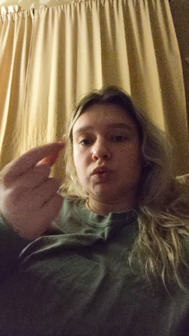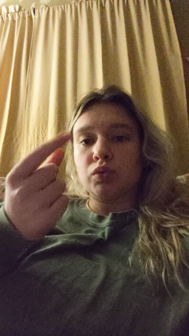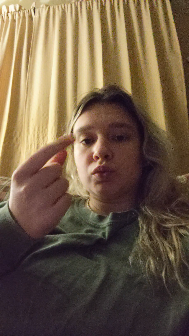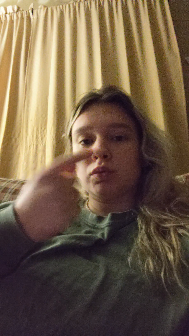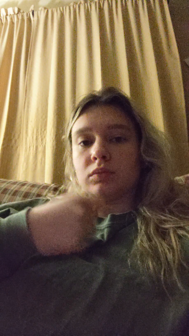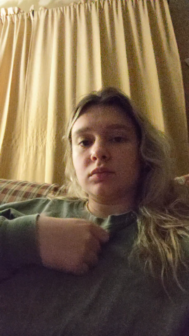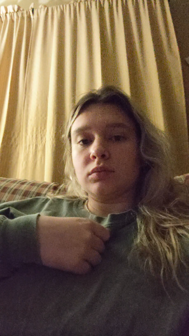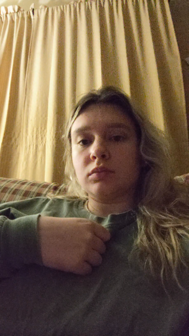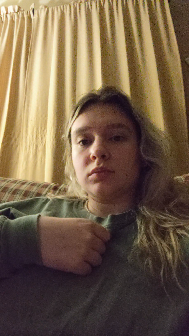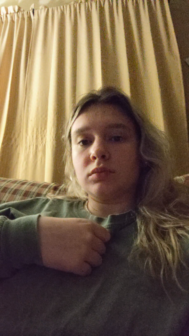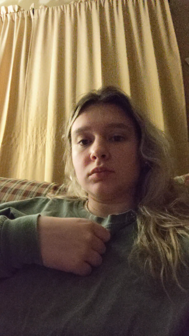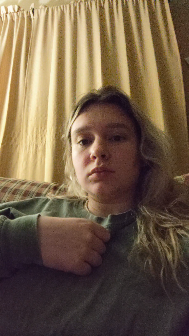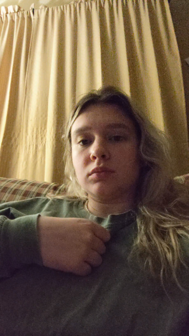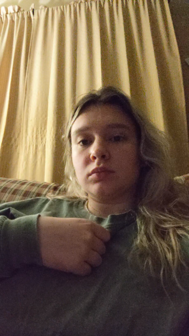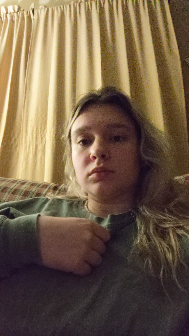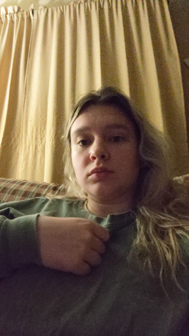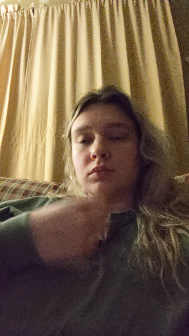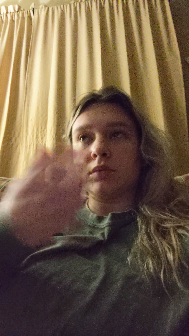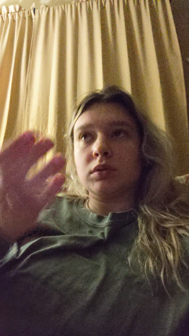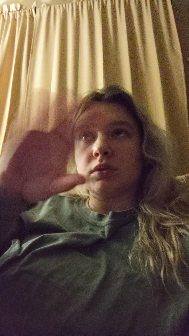dump